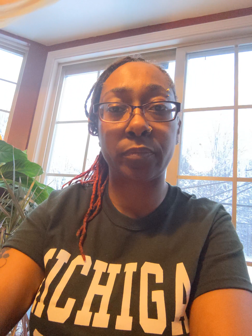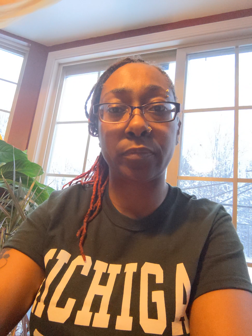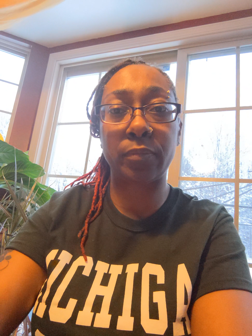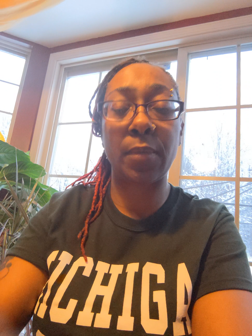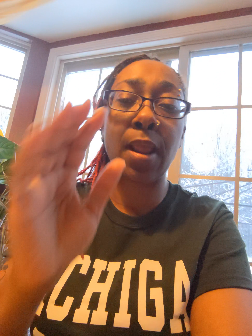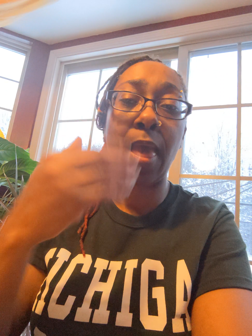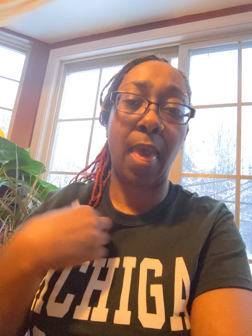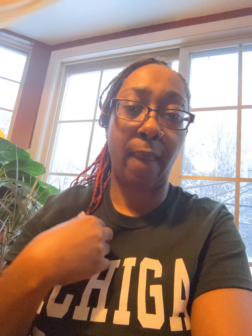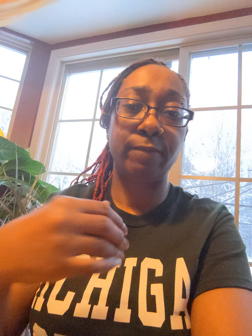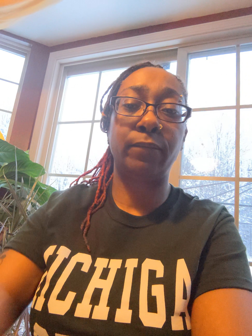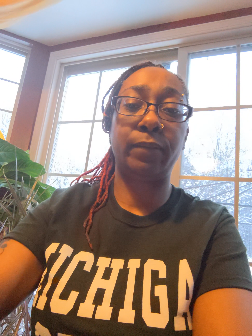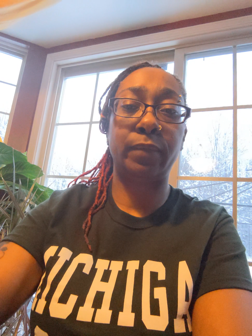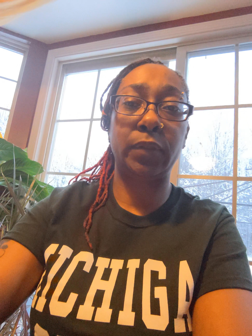have